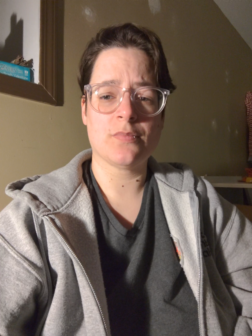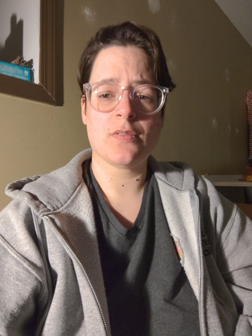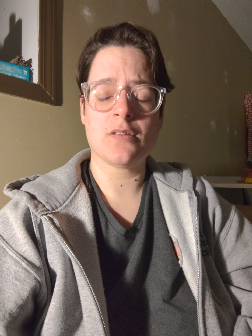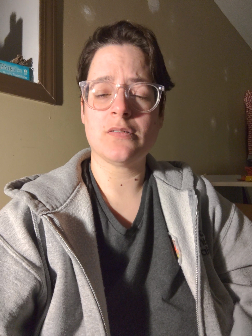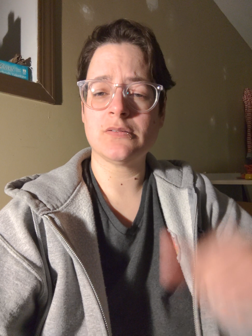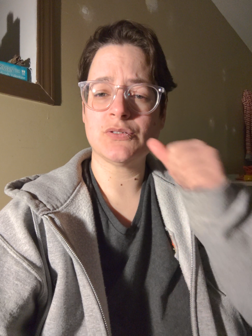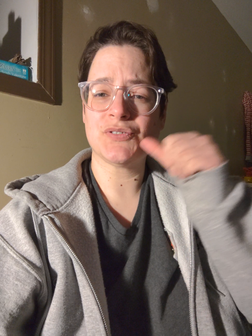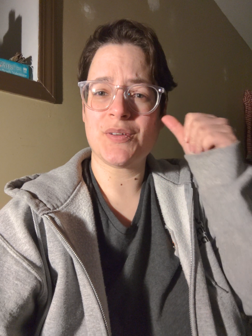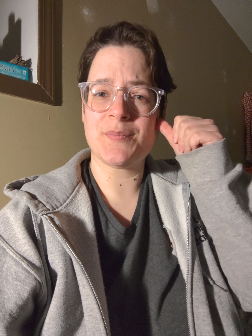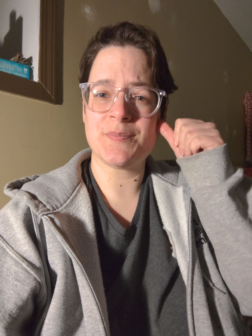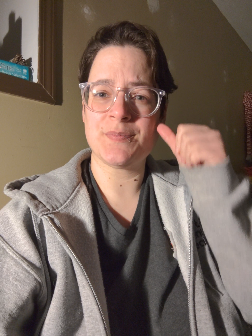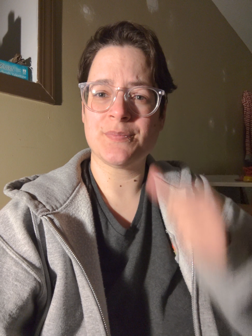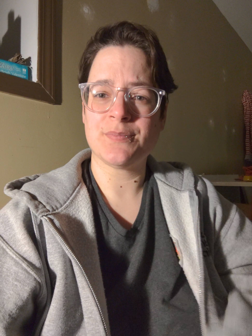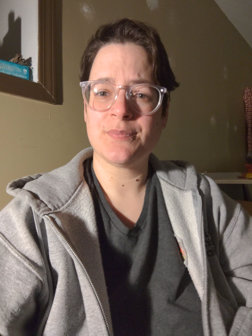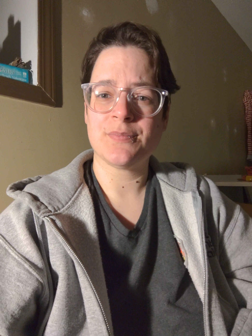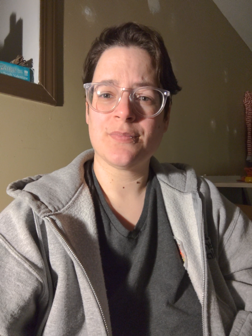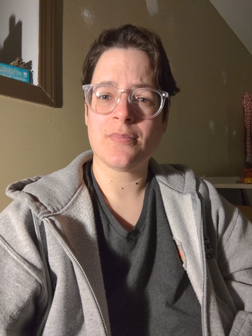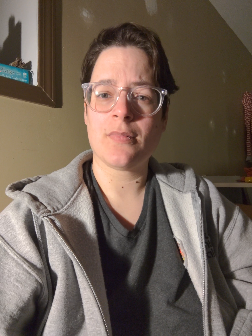yesterday